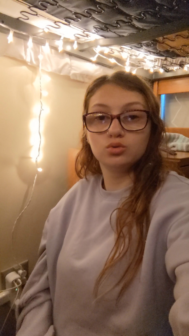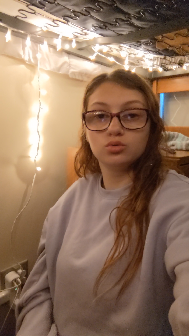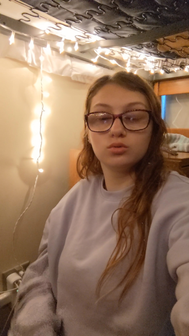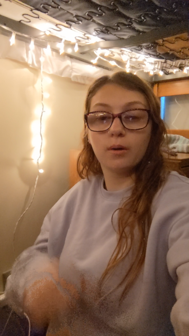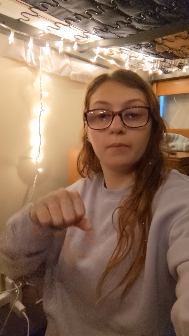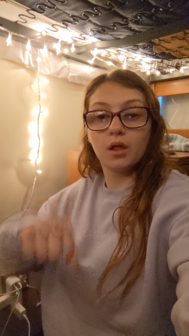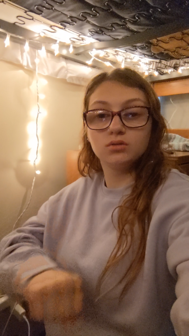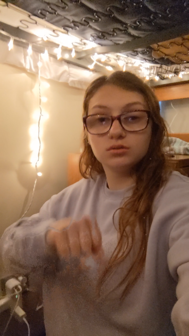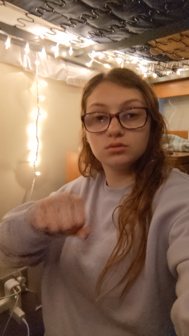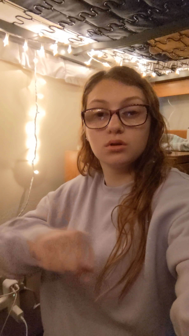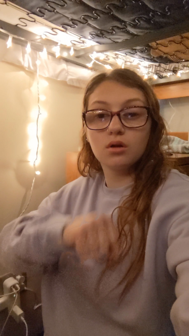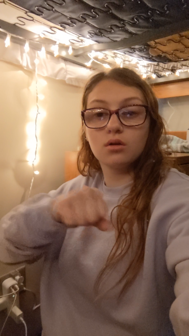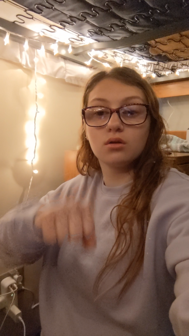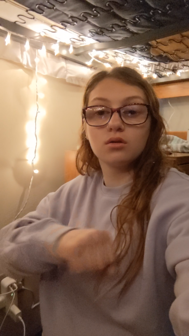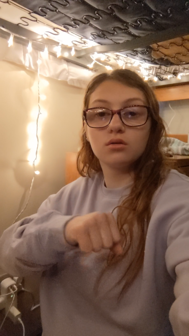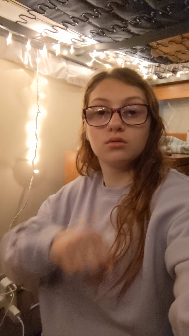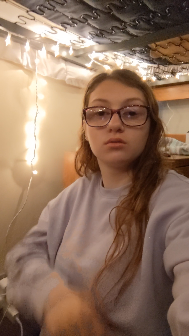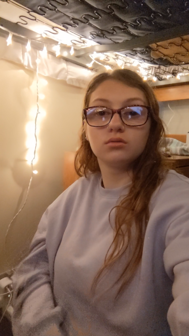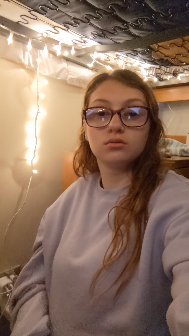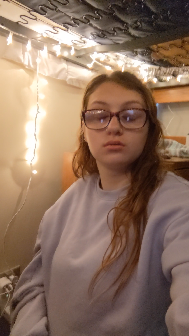bicycle